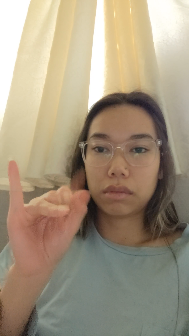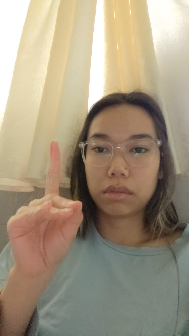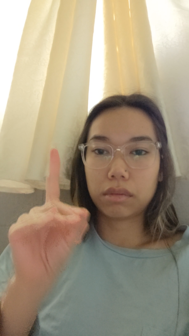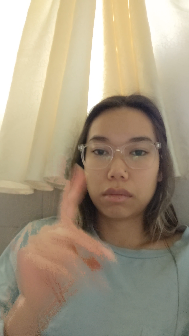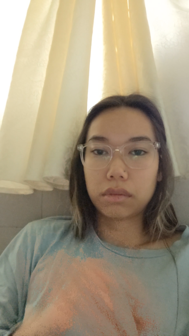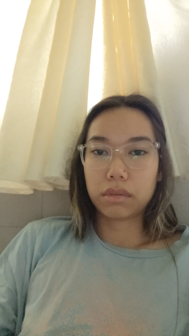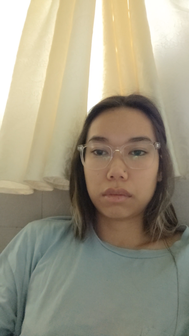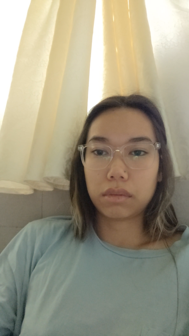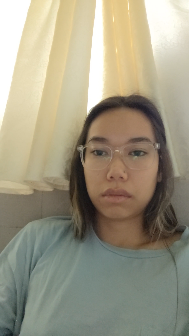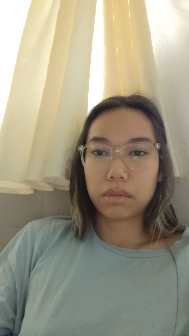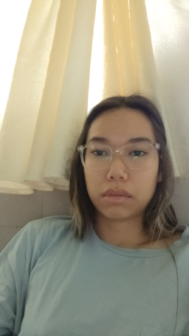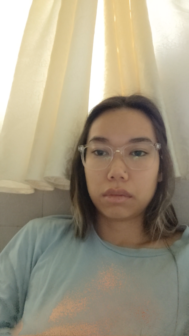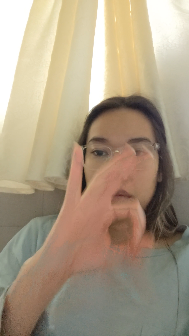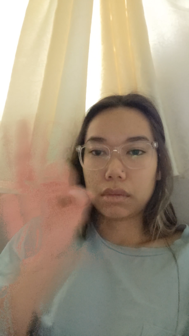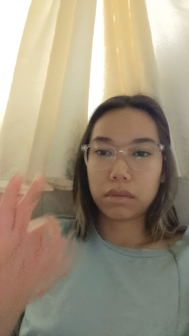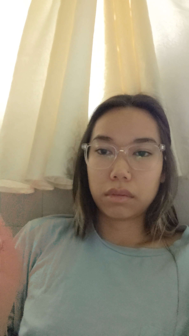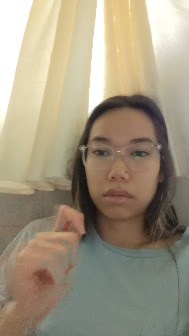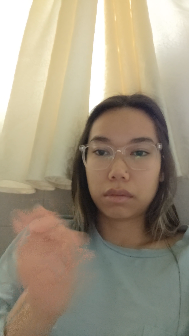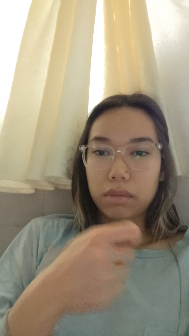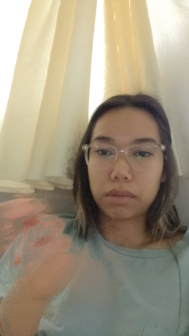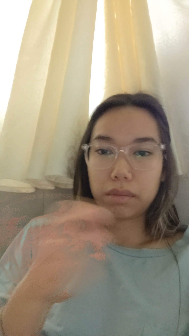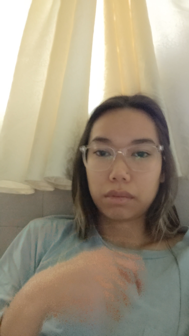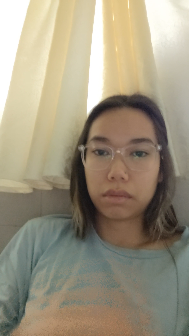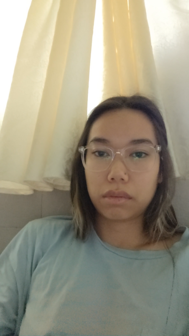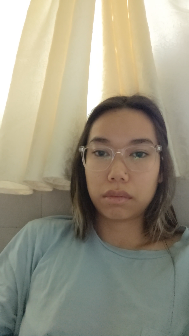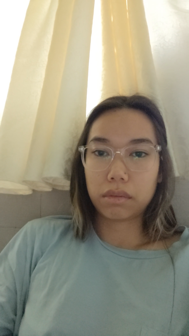hose